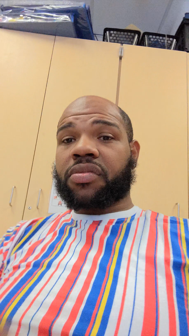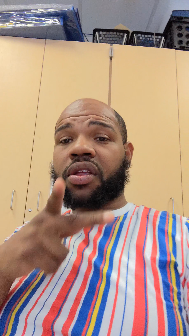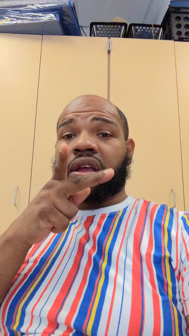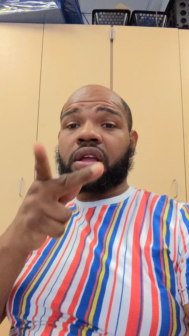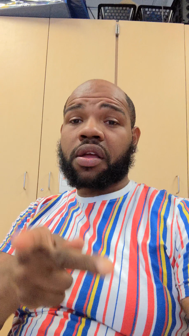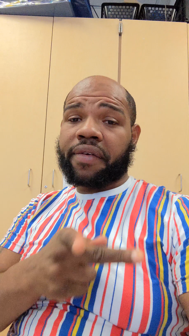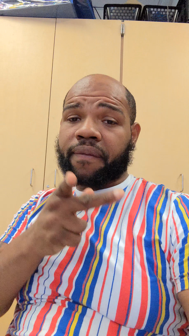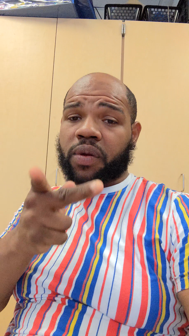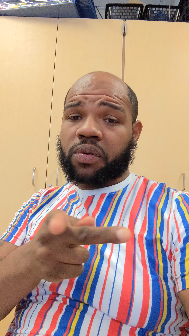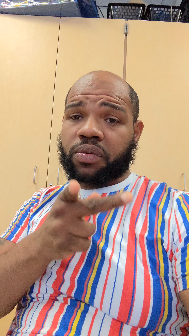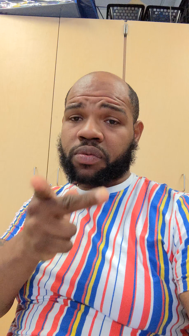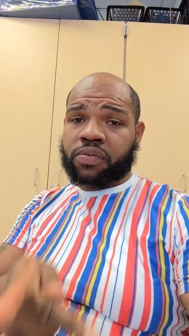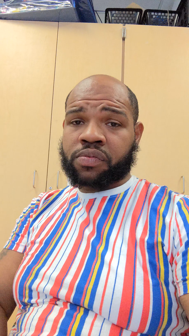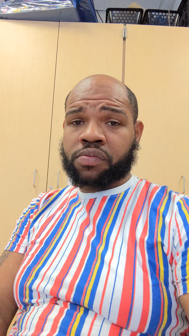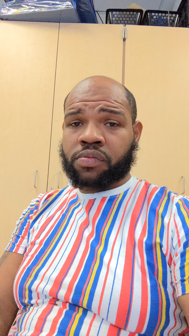careful